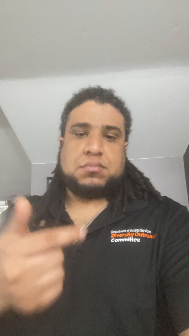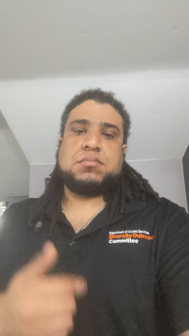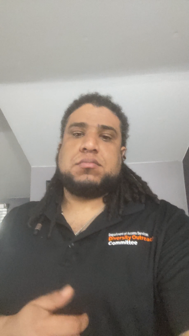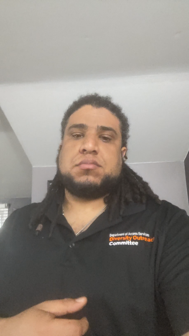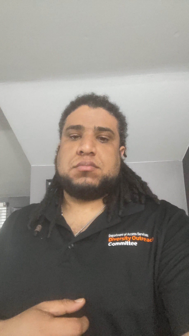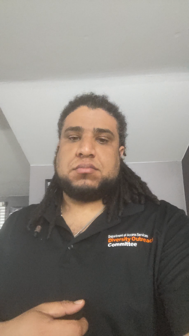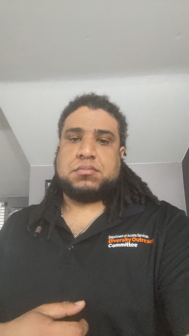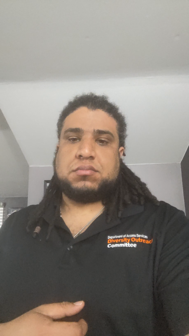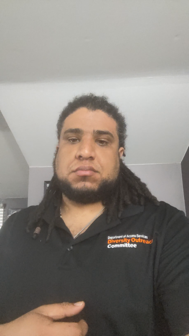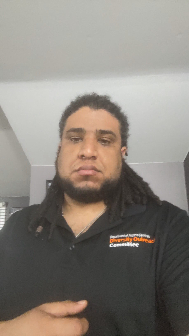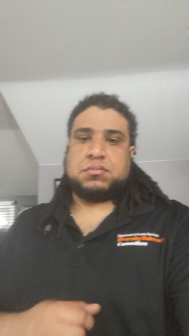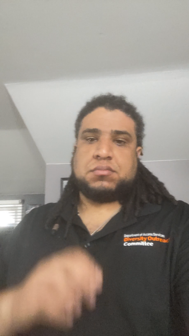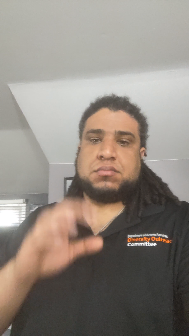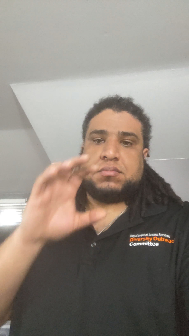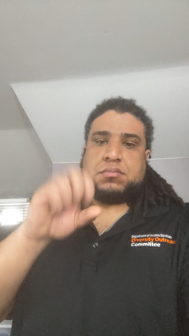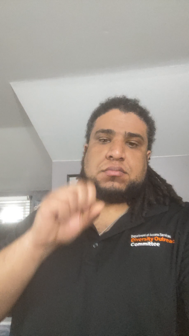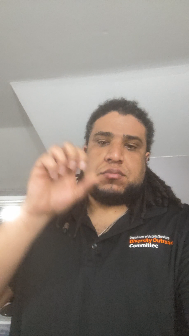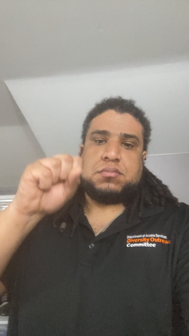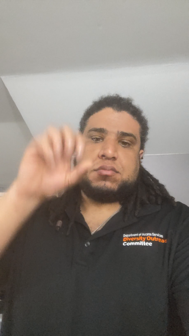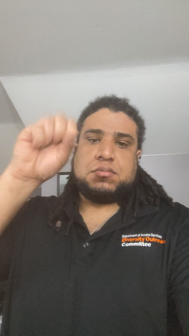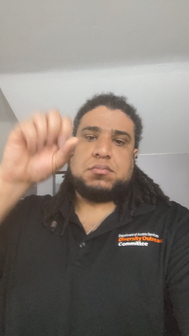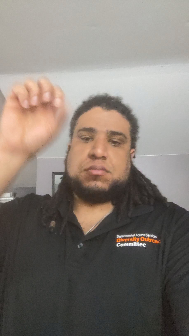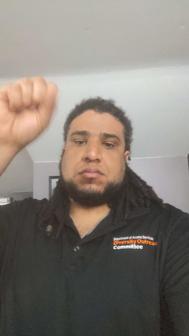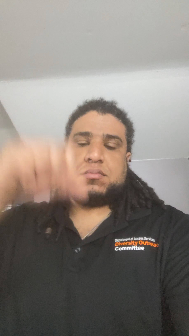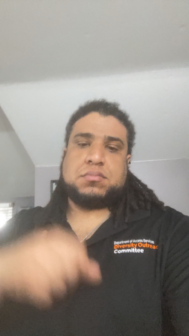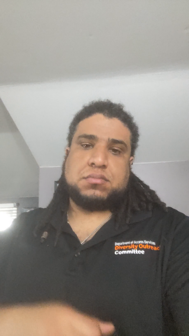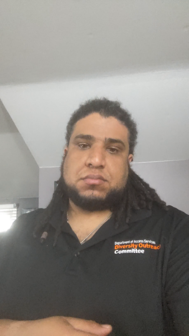ladder